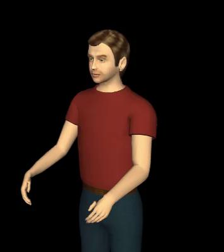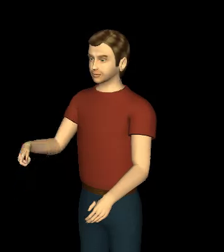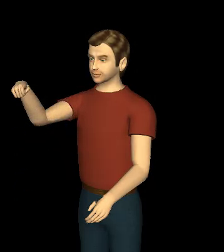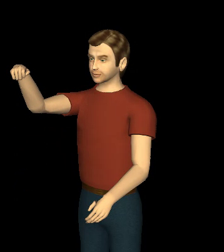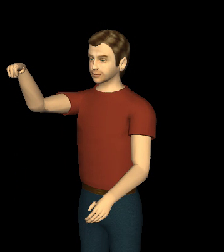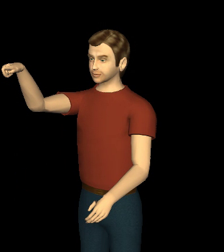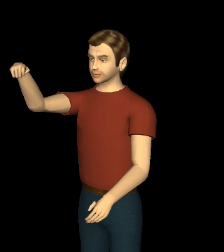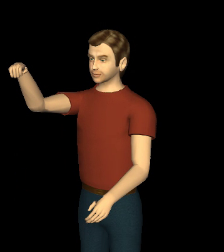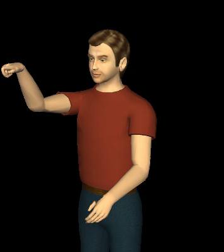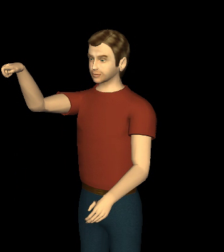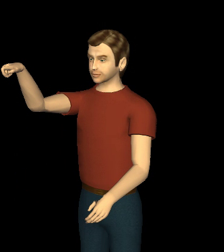رئيس